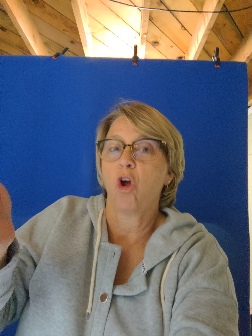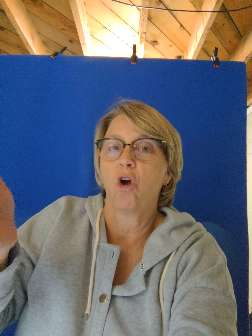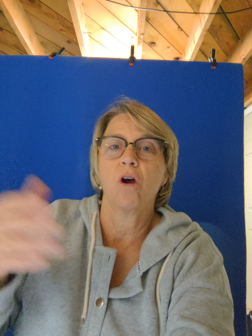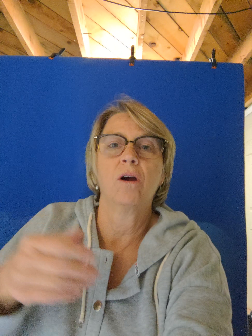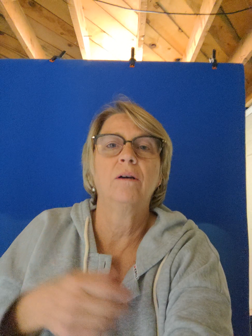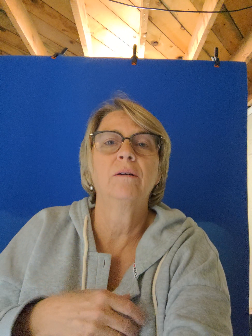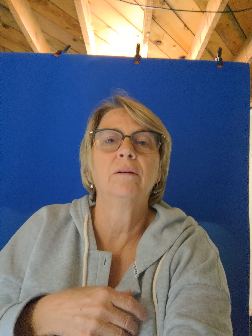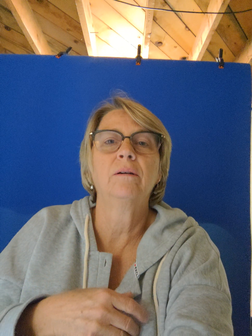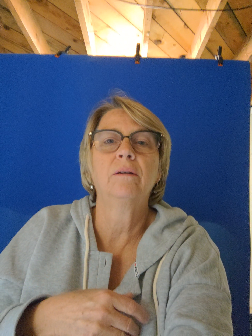there